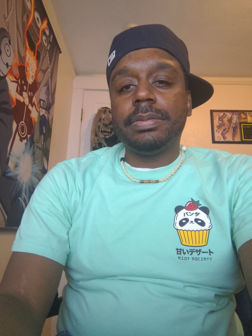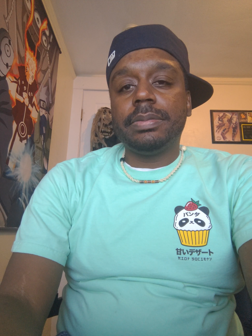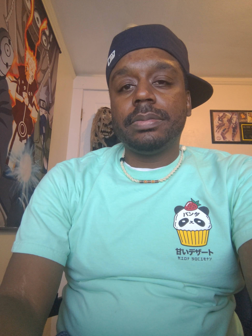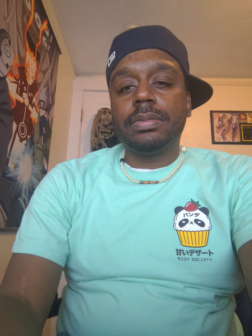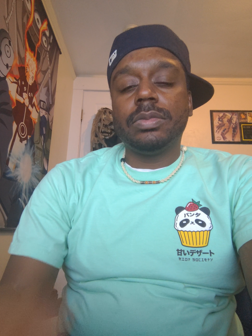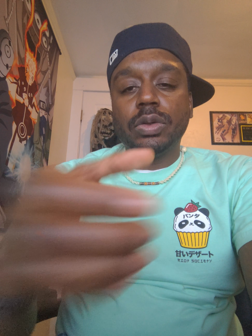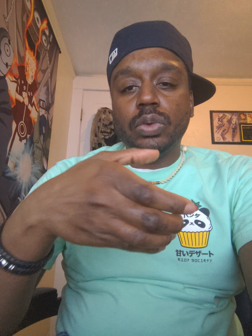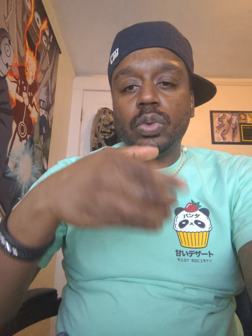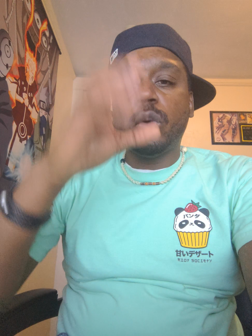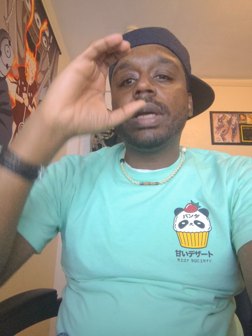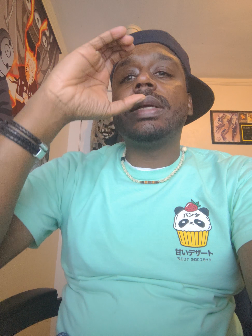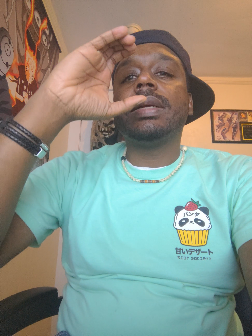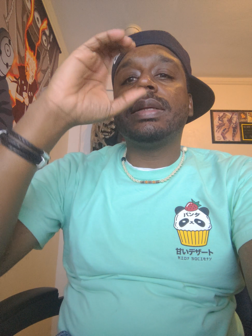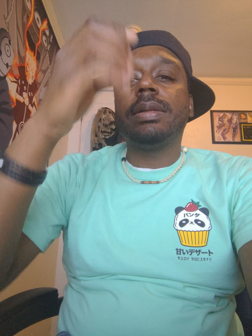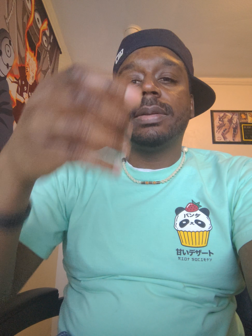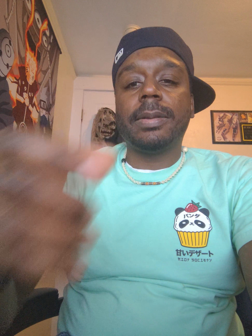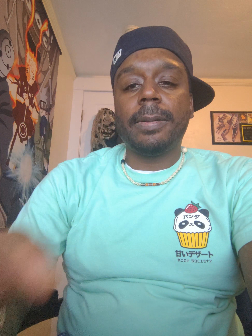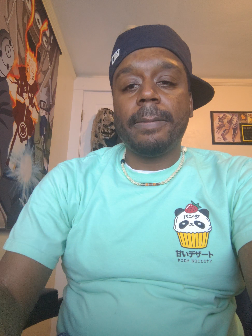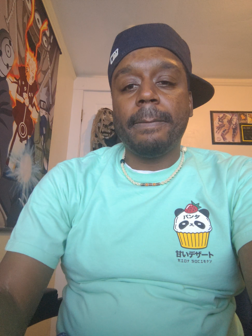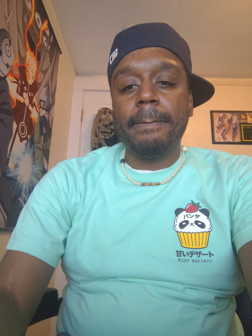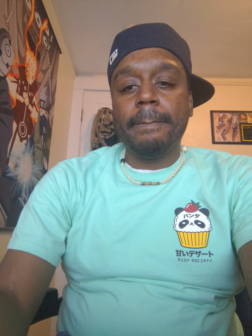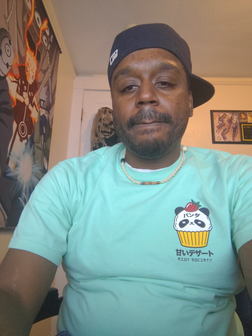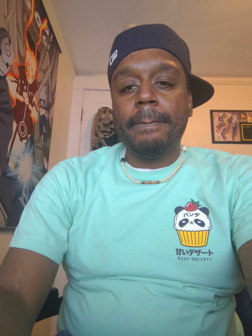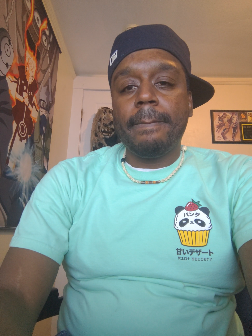drink